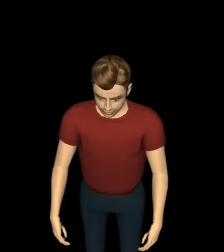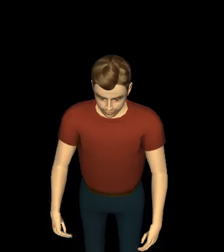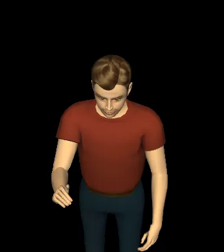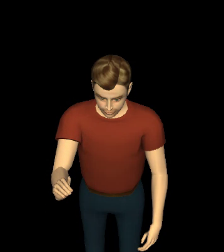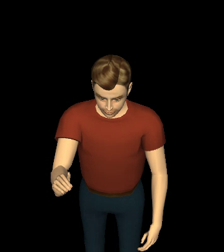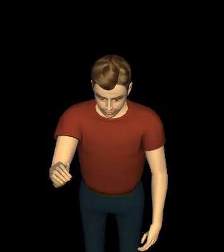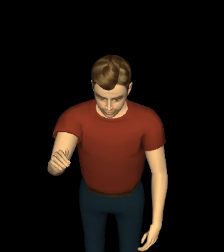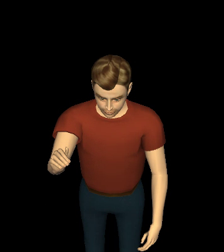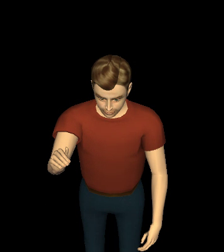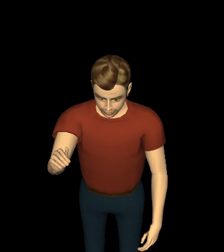يكبر